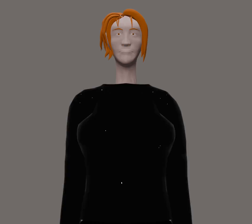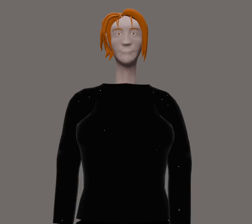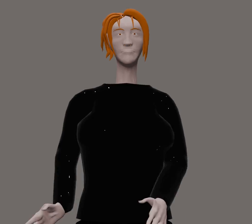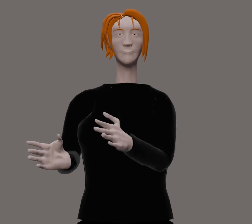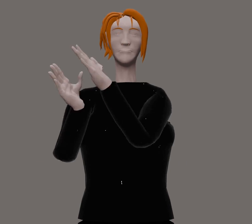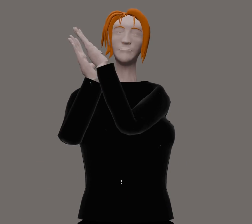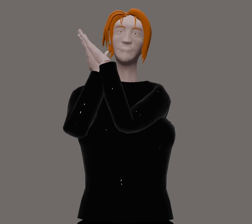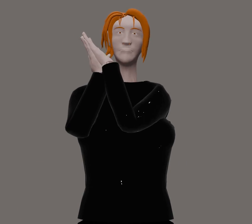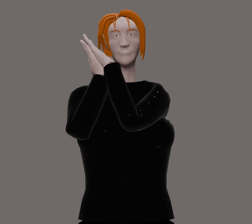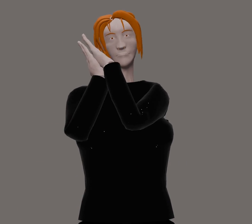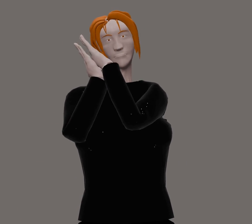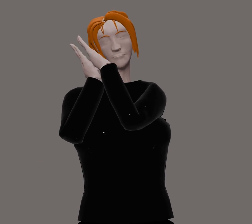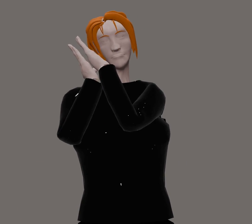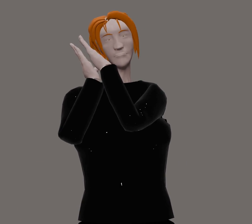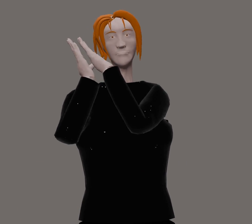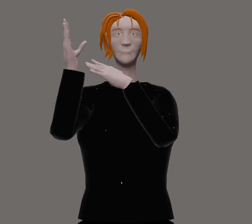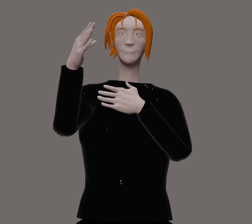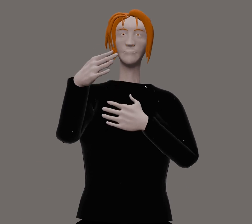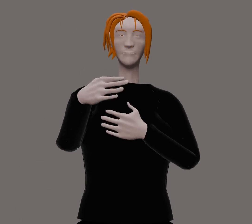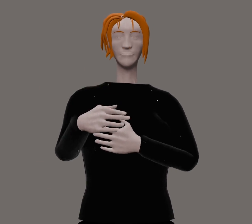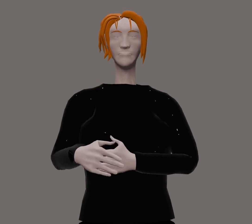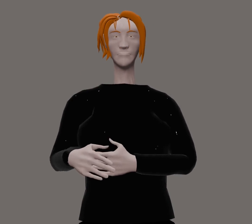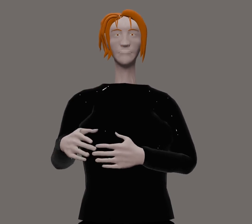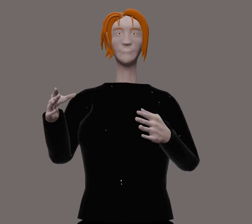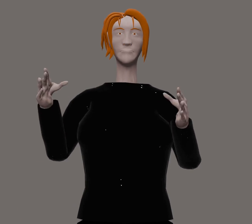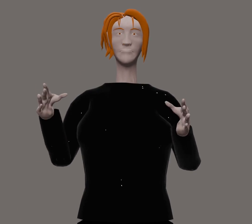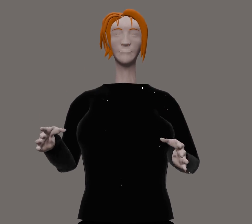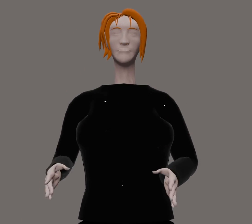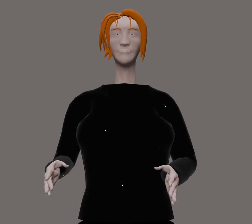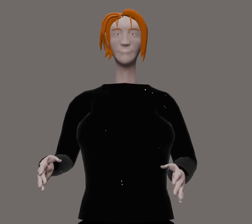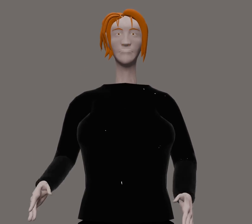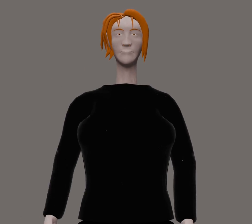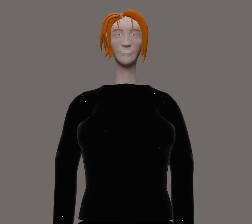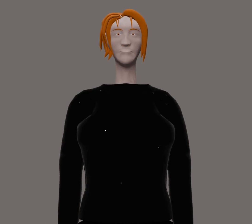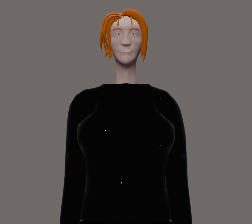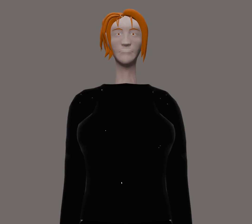Bedroom